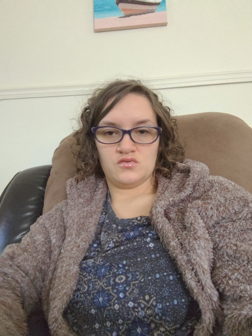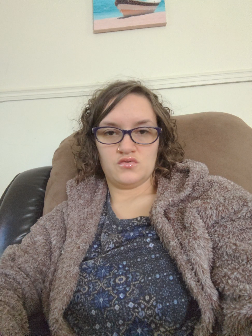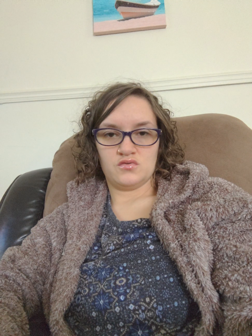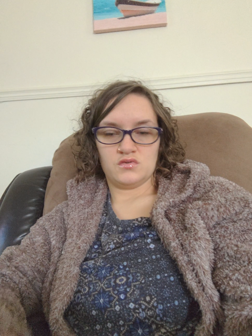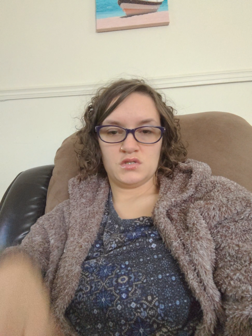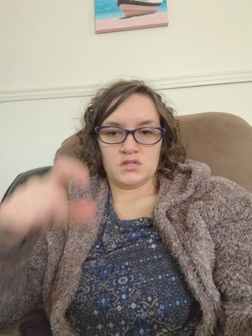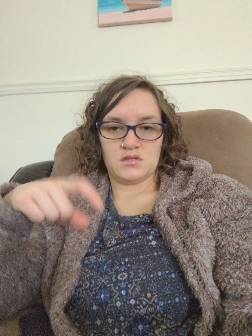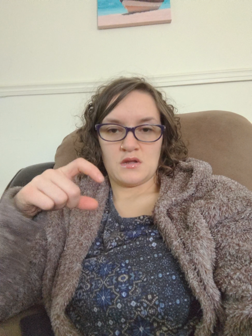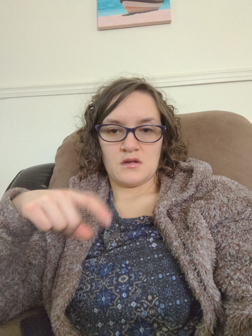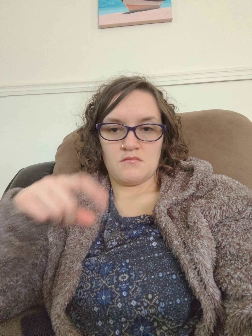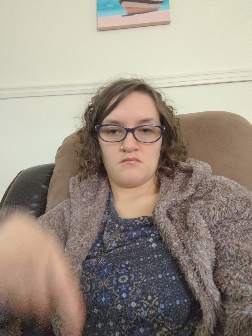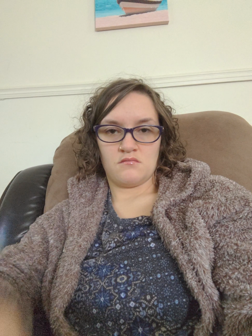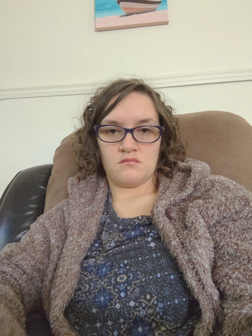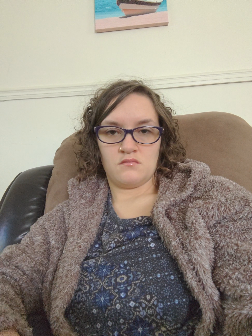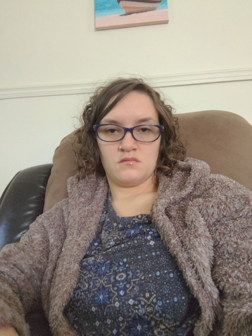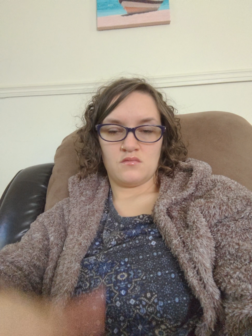time